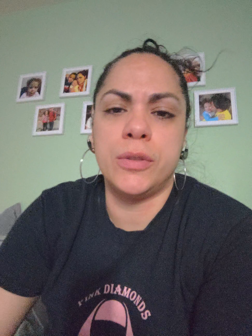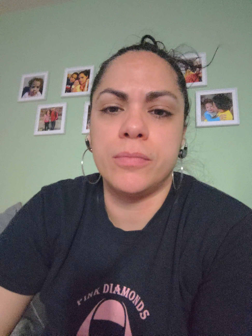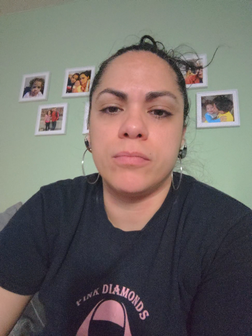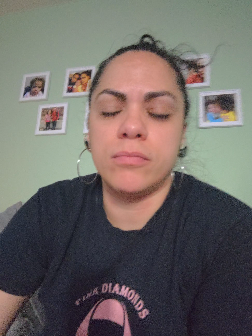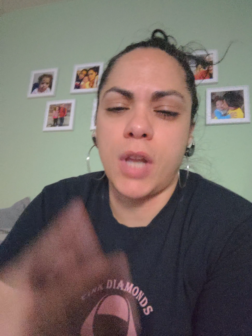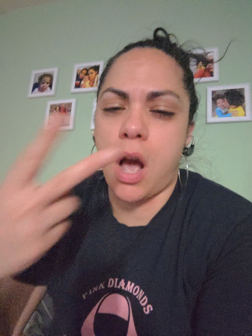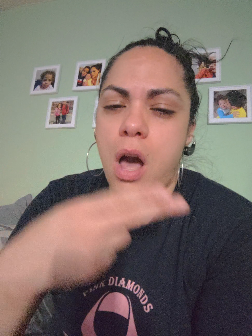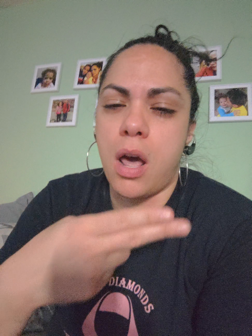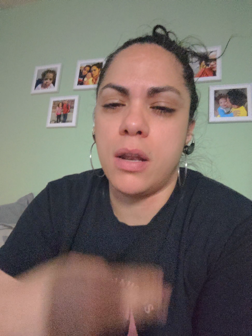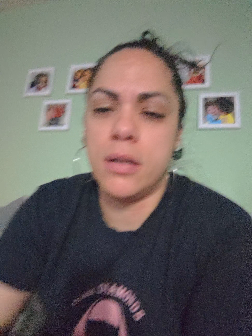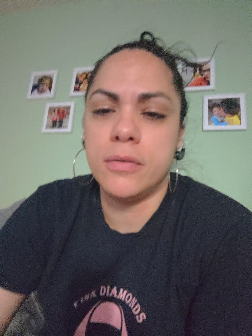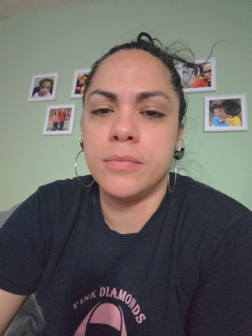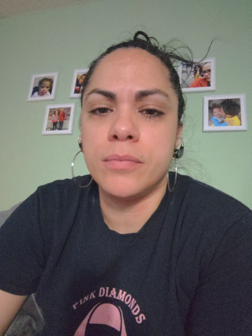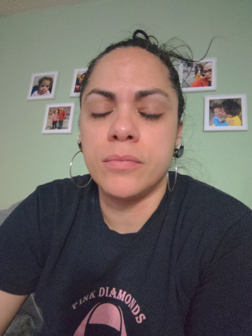cut